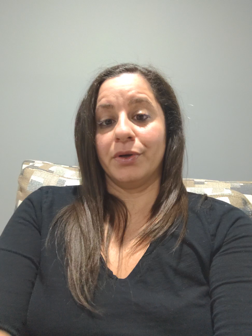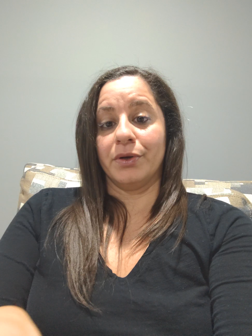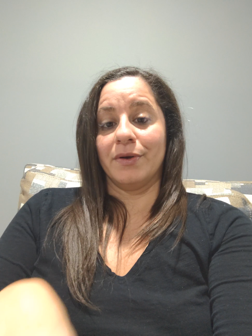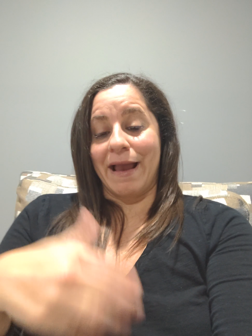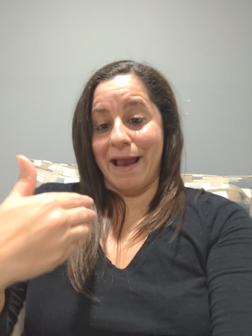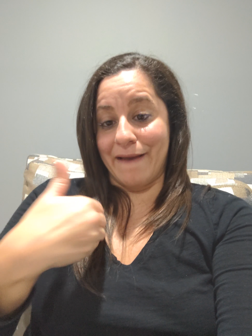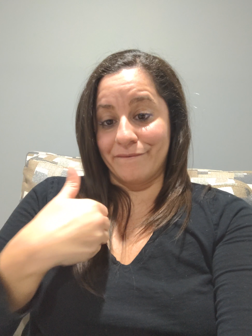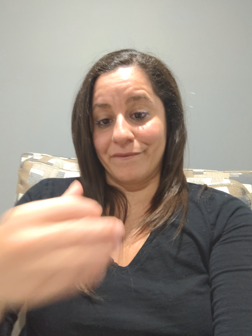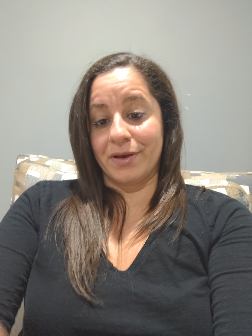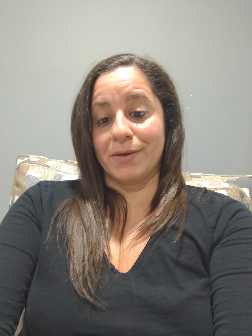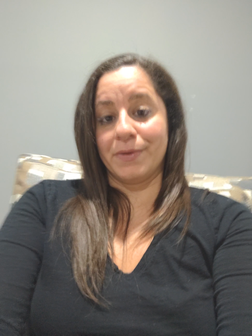have